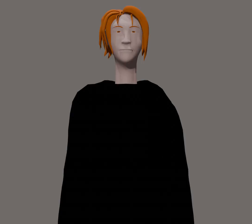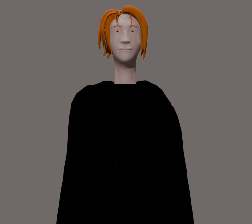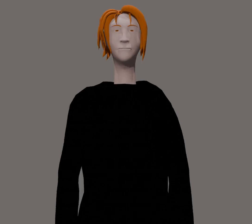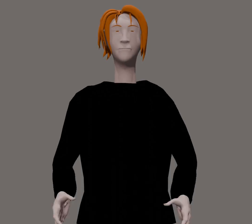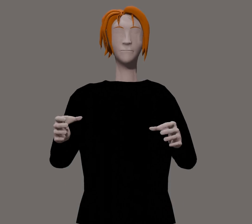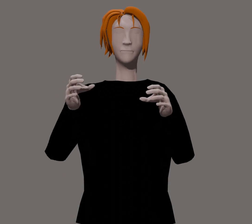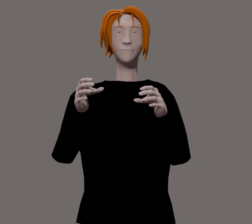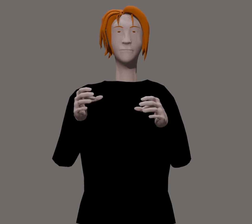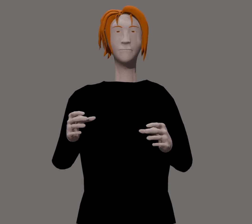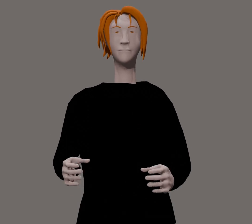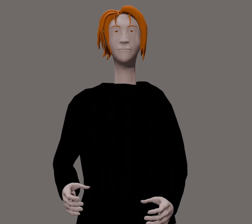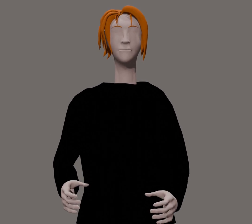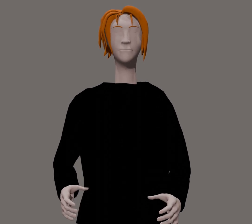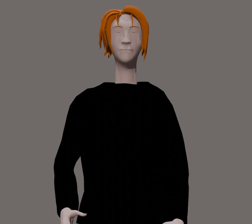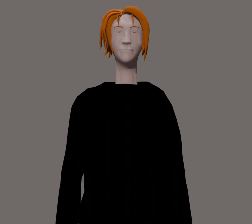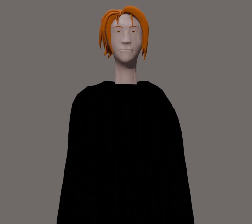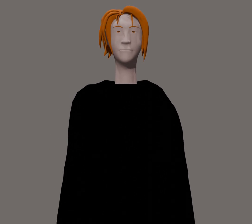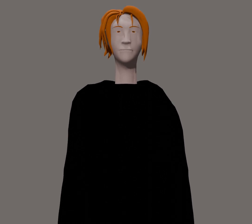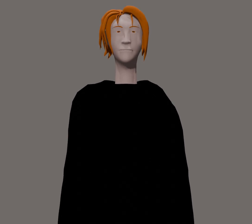Citizen